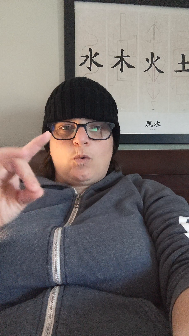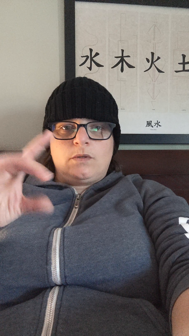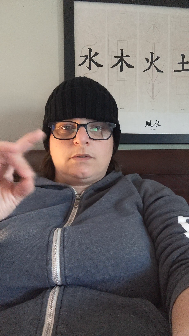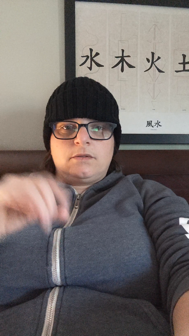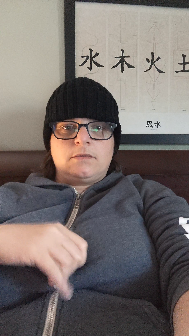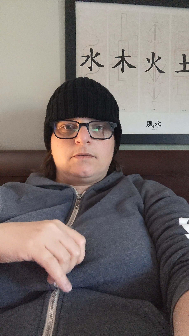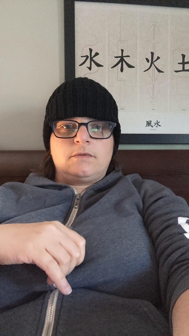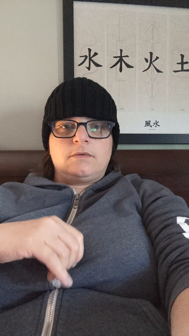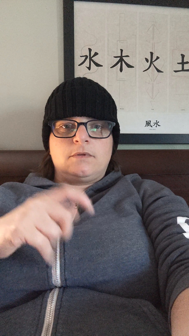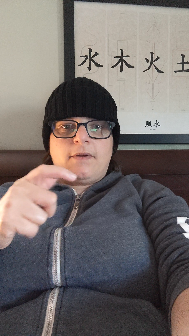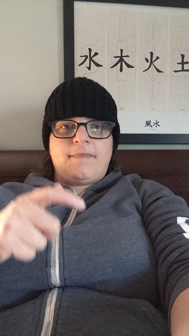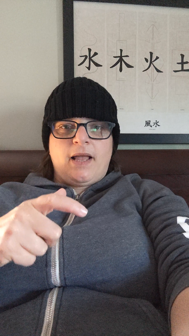plate